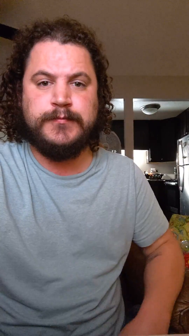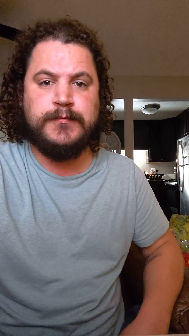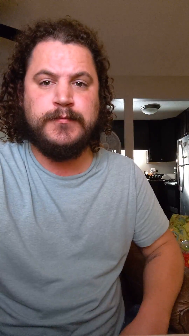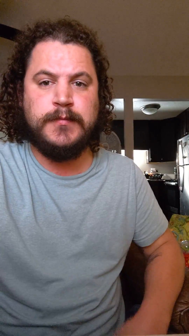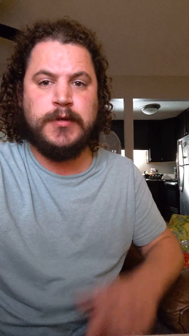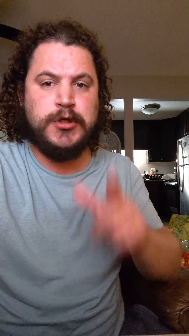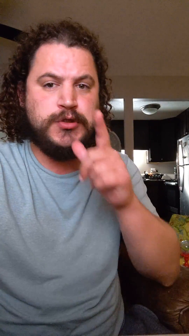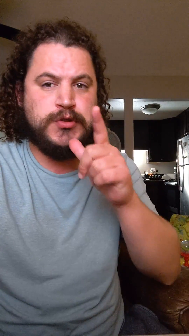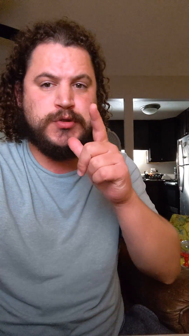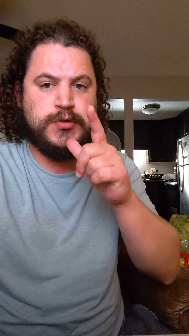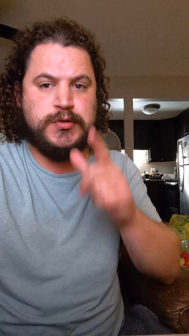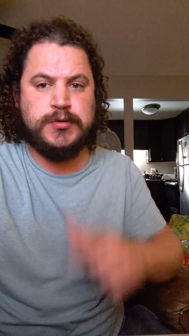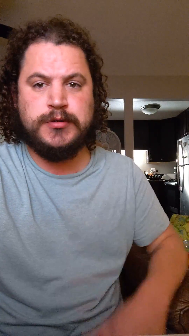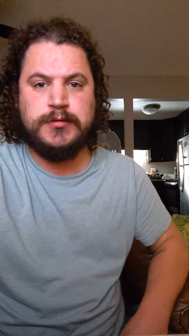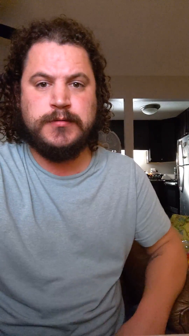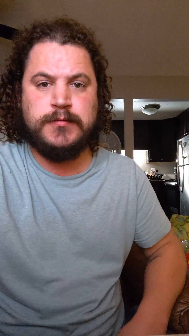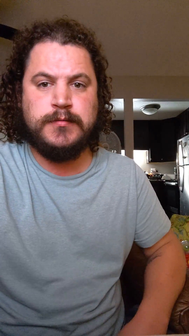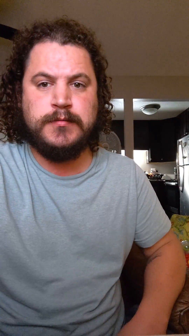lunch